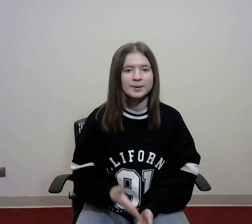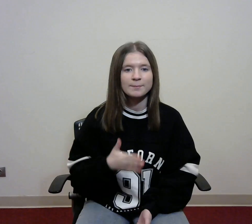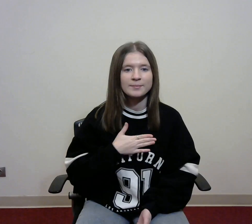mənim